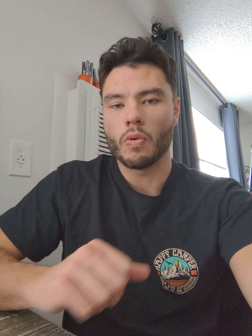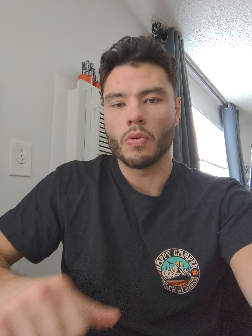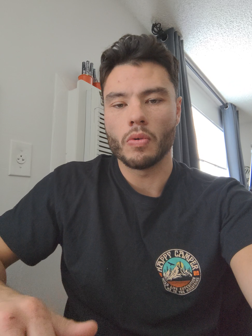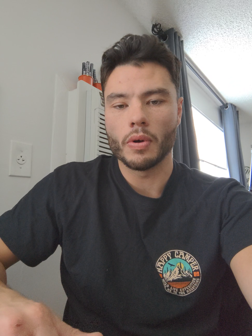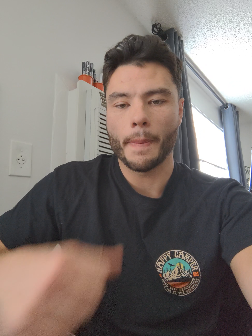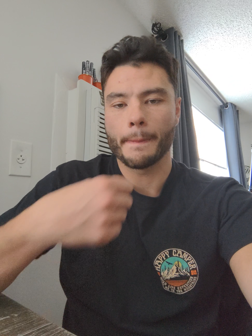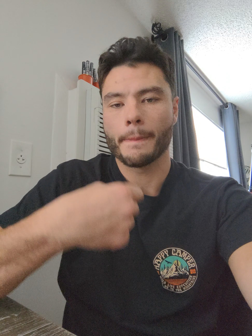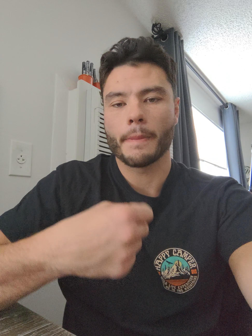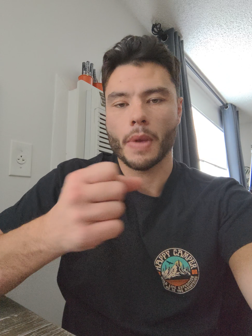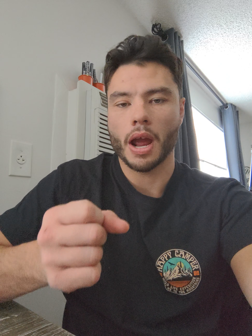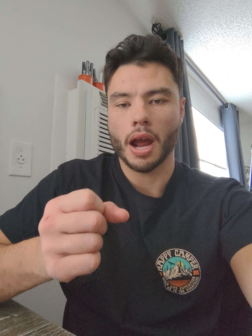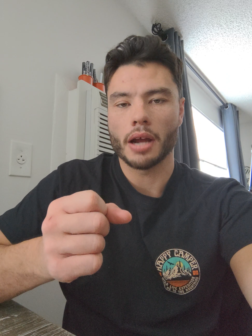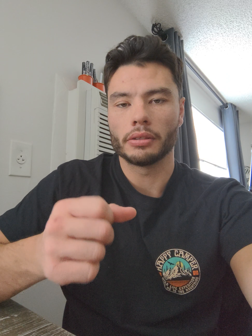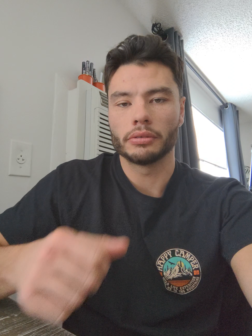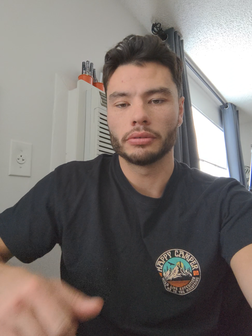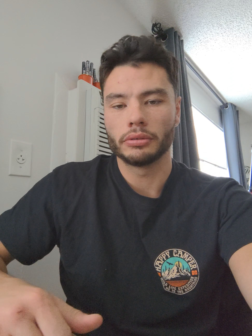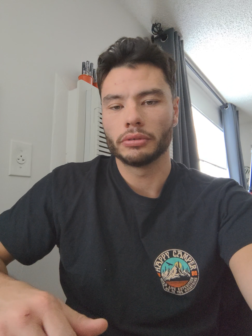make